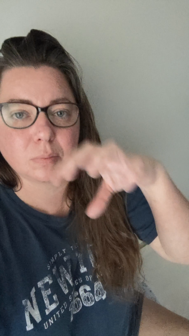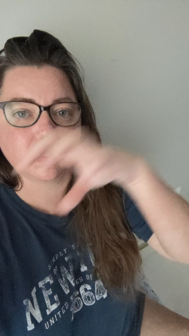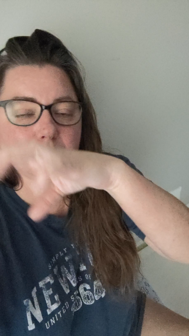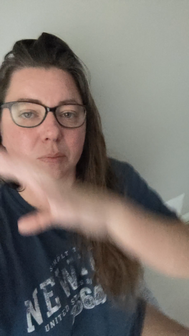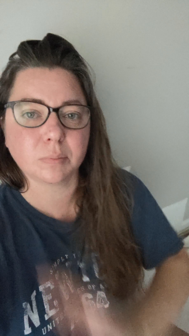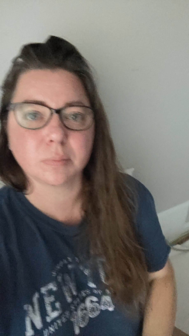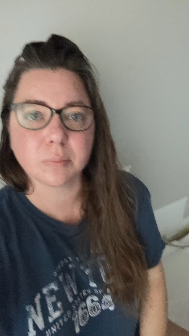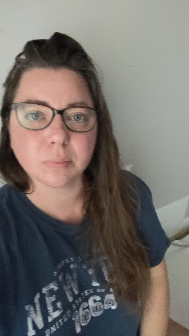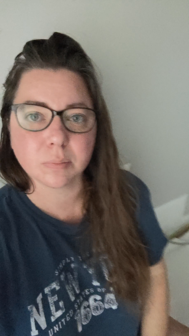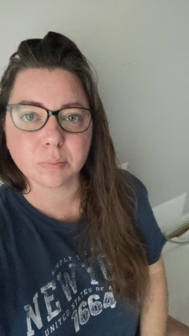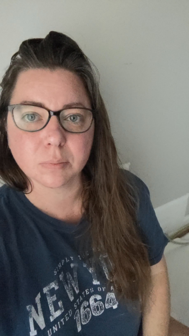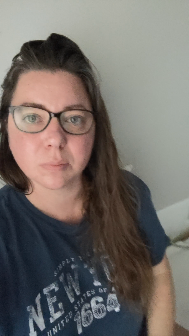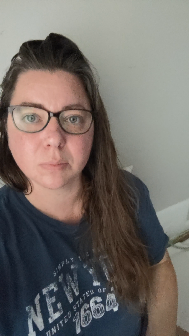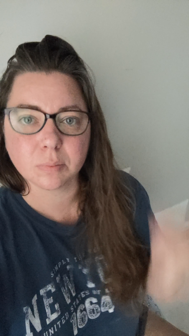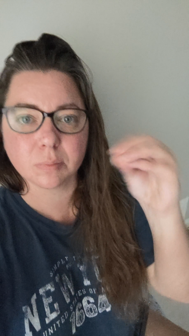put